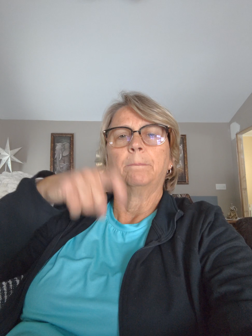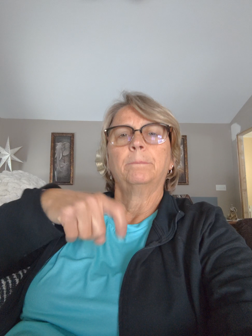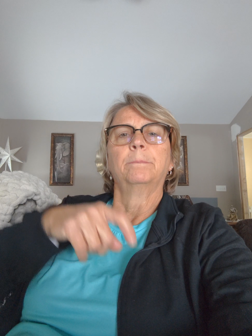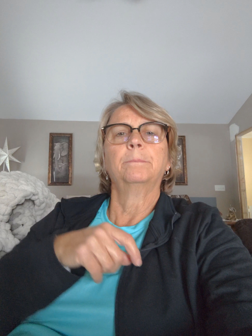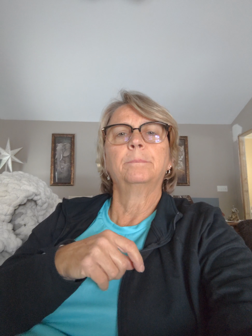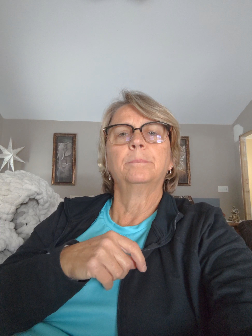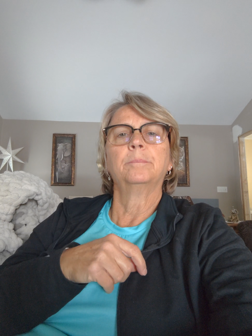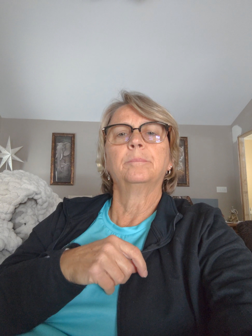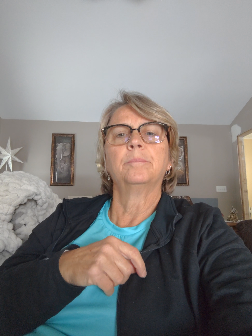time